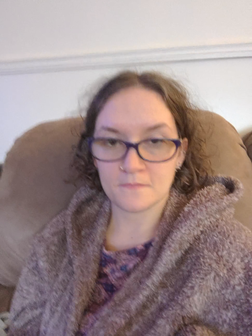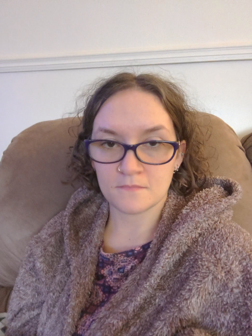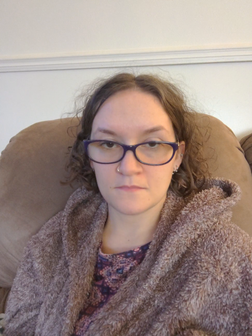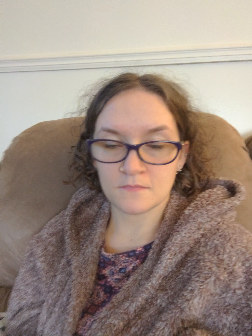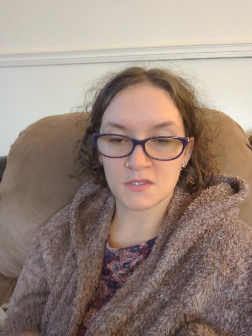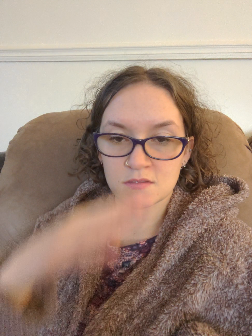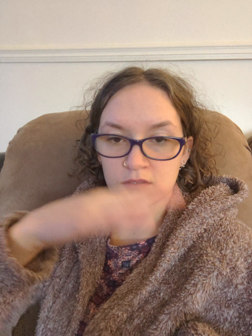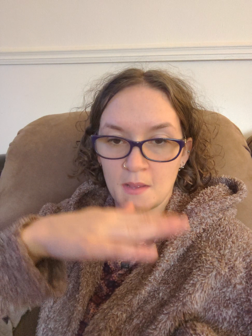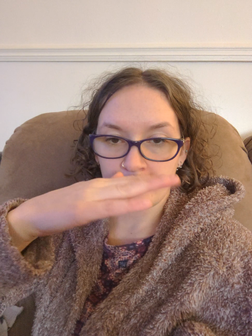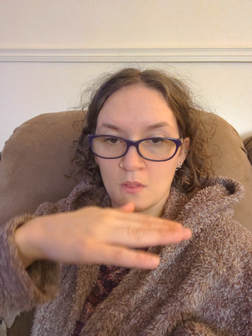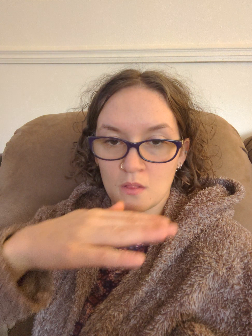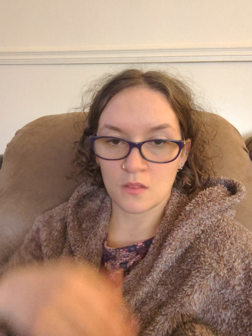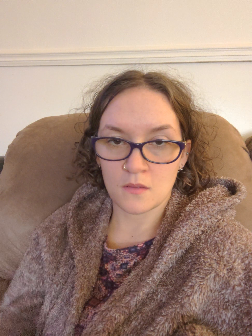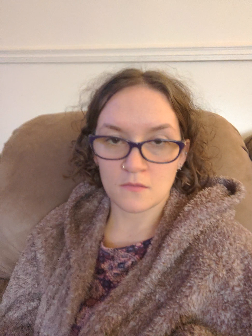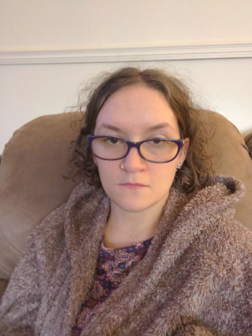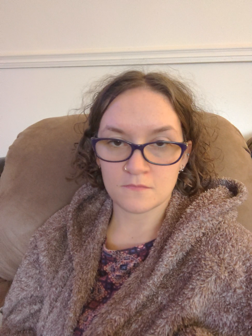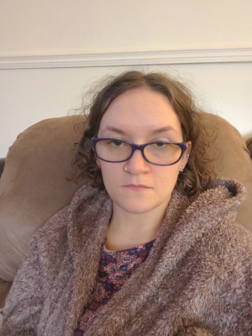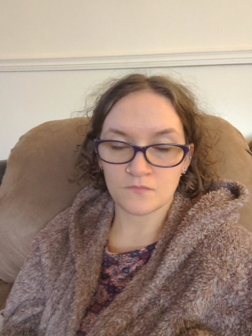table